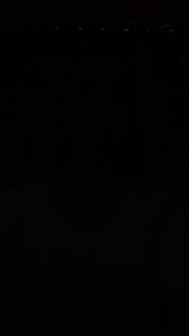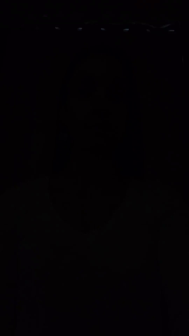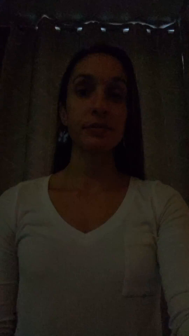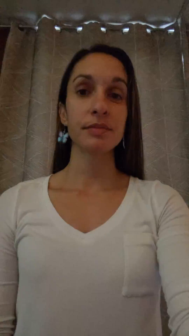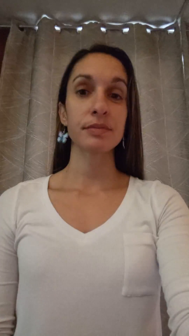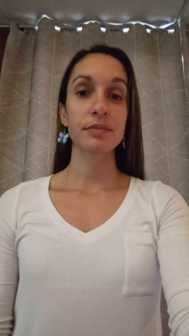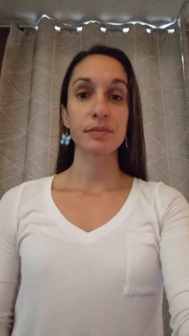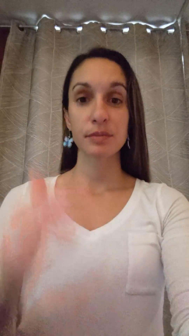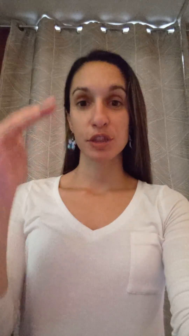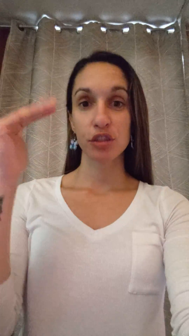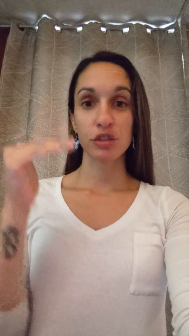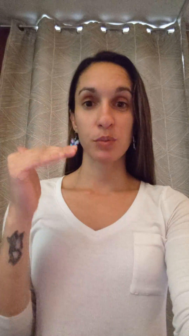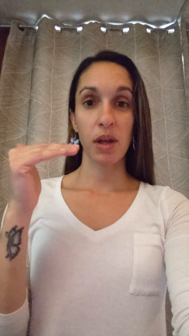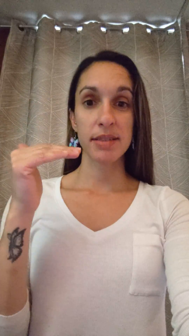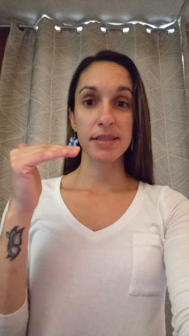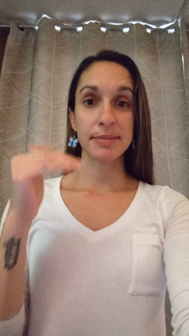short